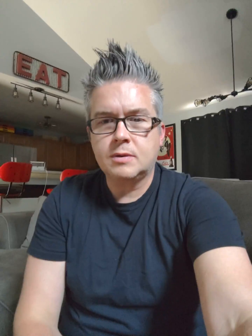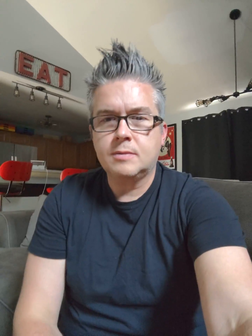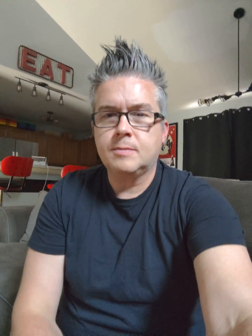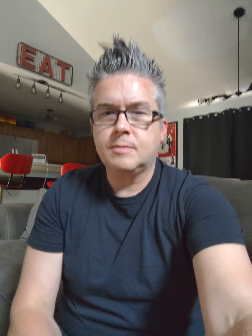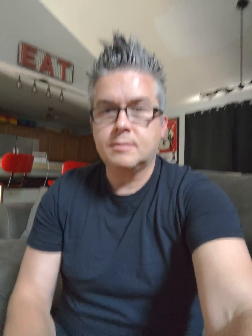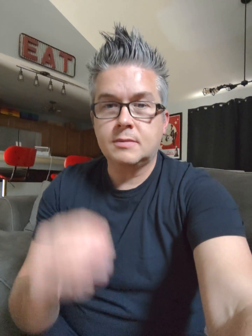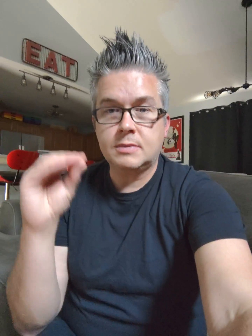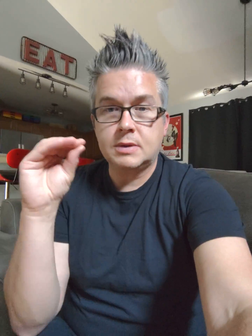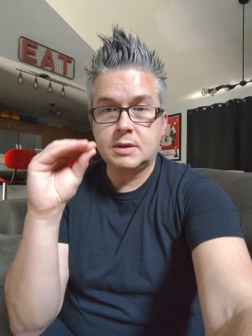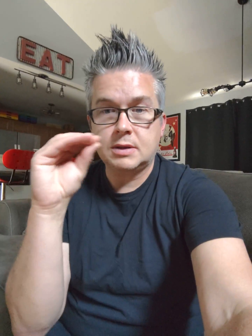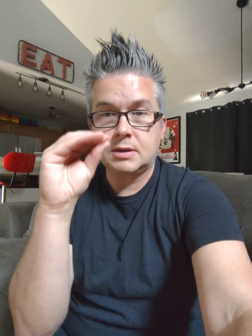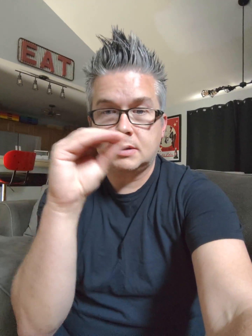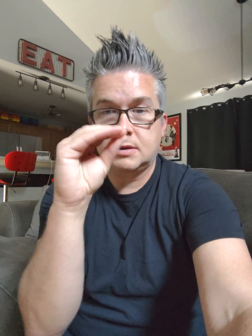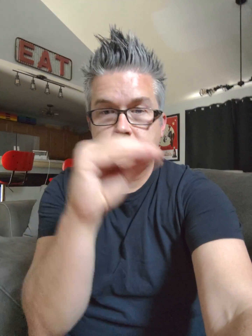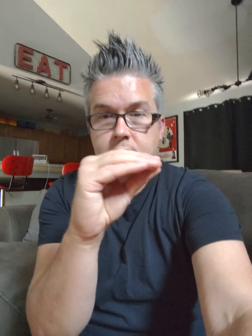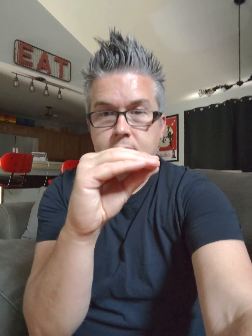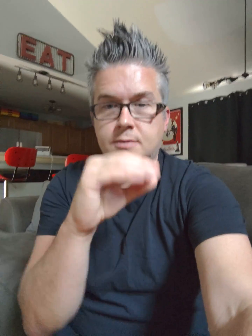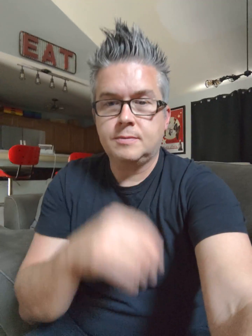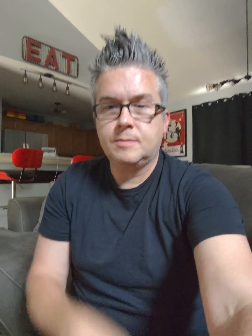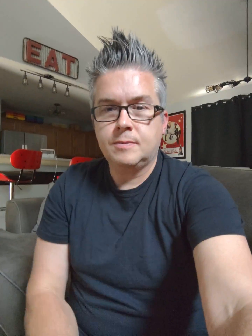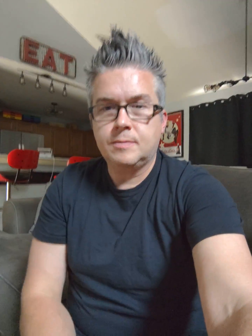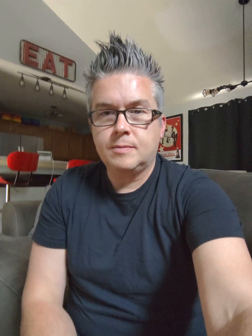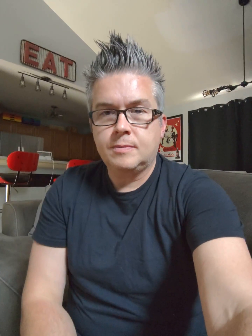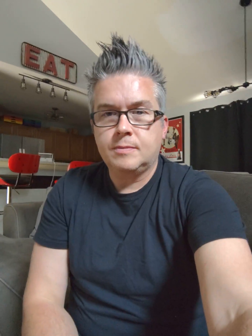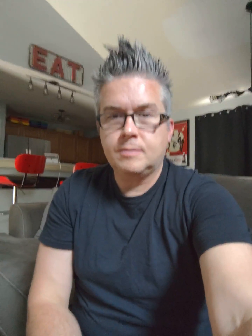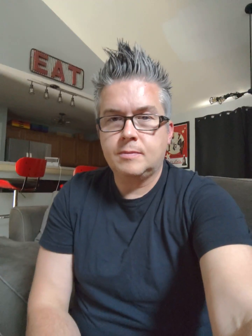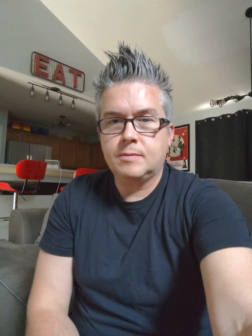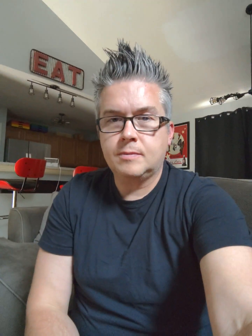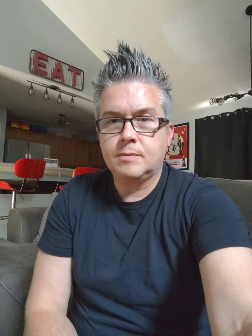dinosaur